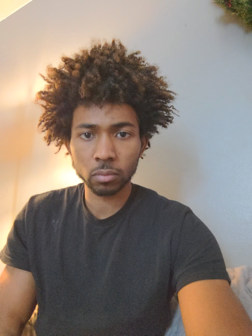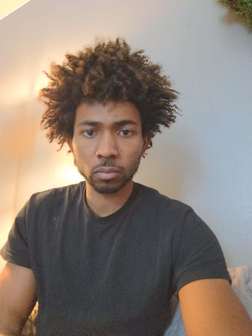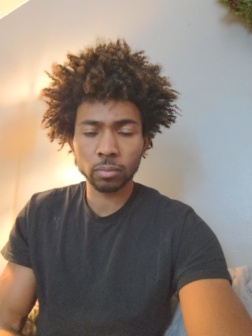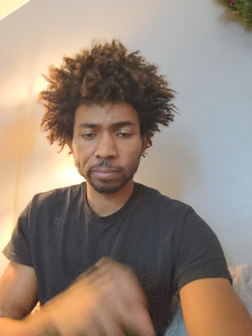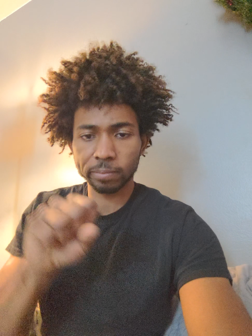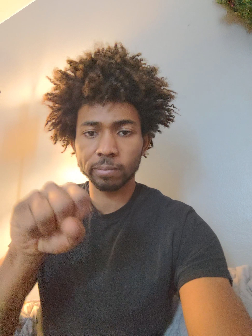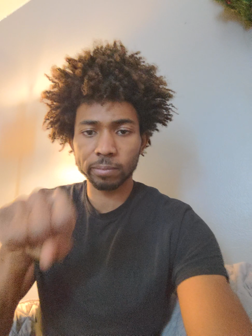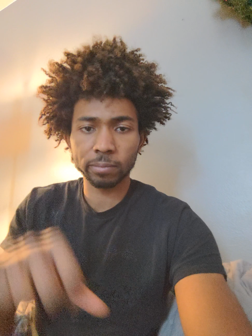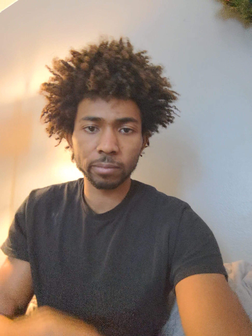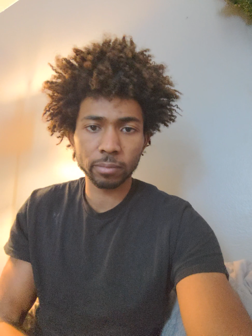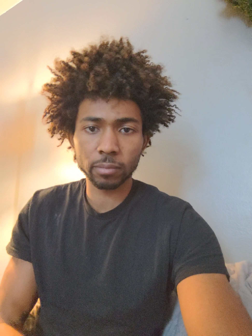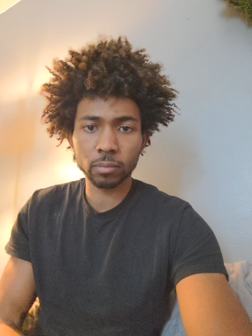yes